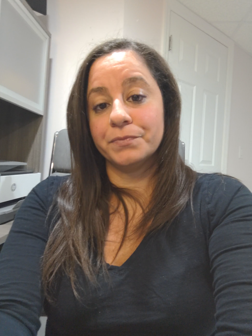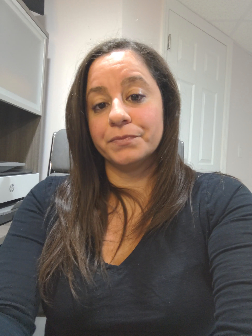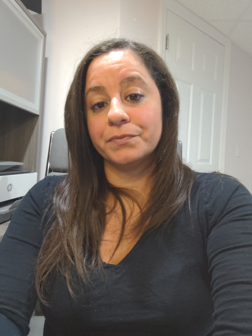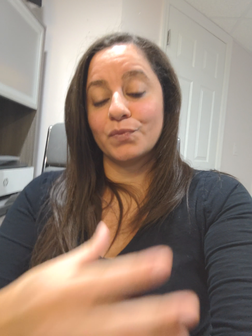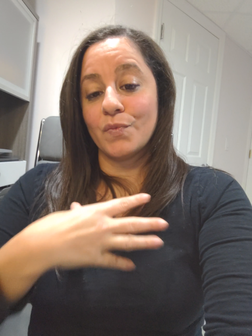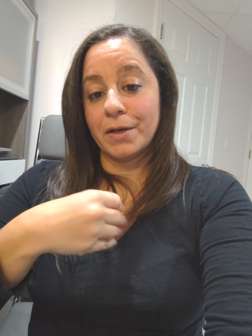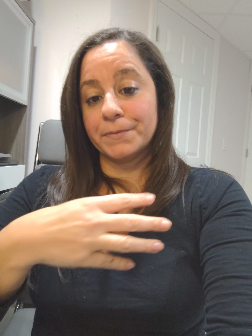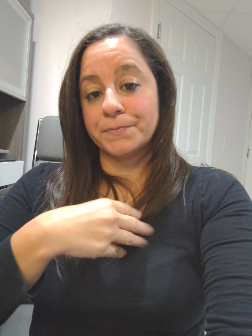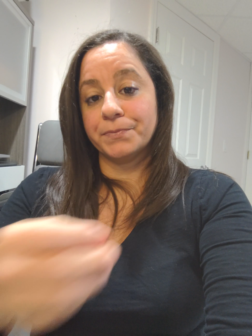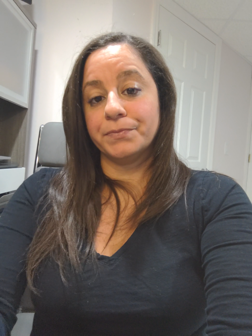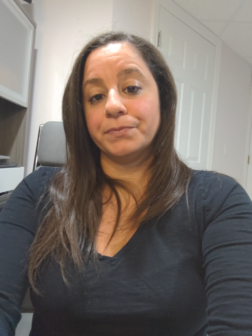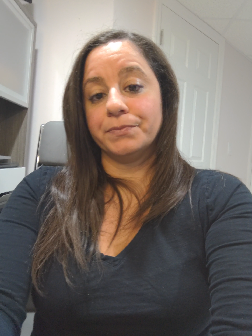white